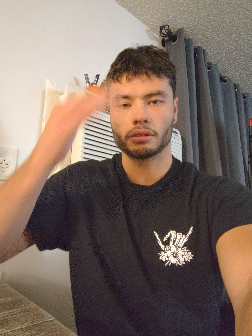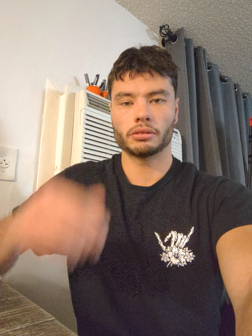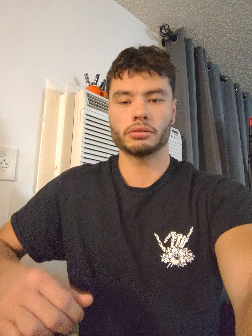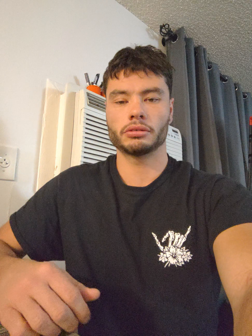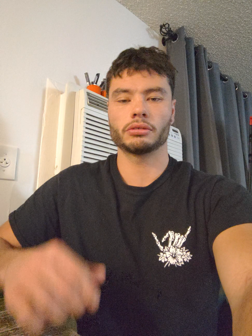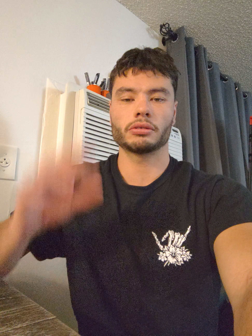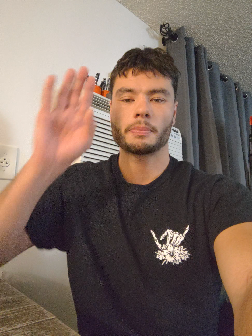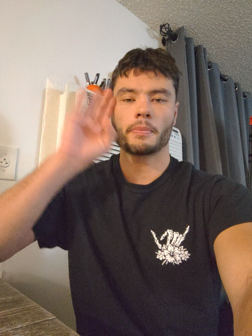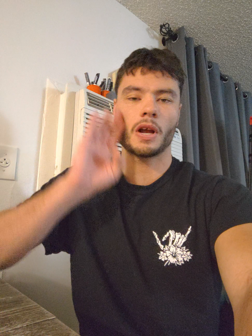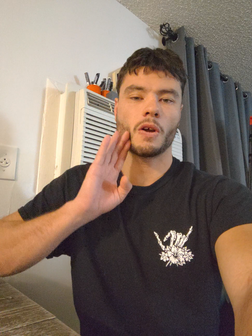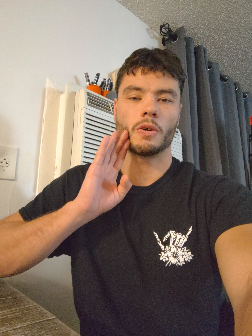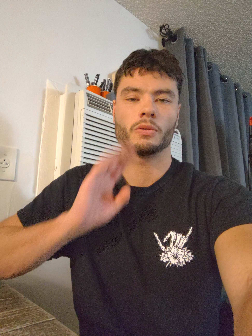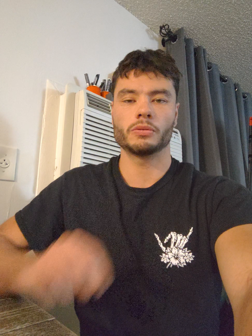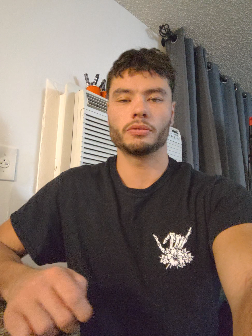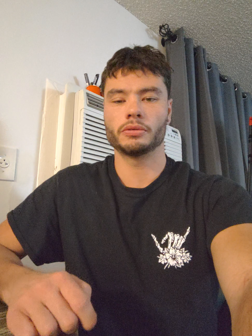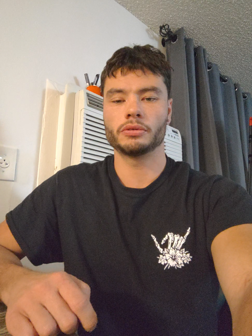brown